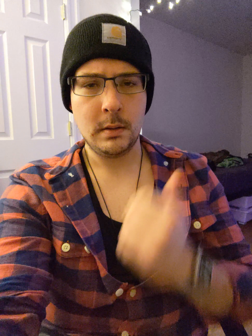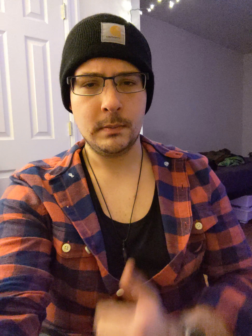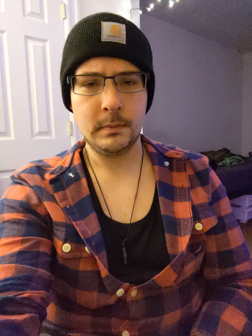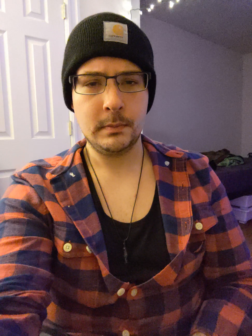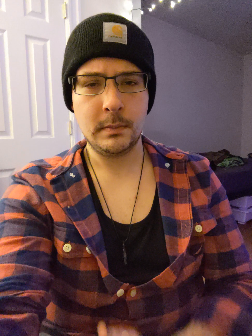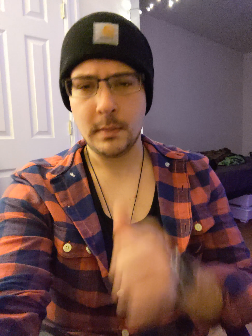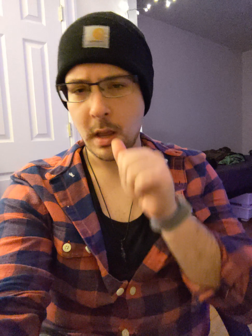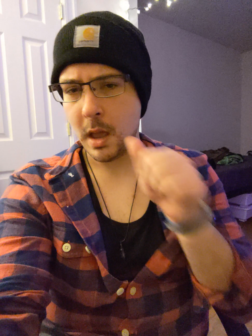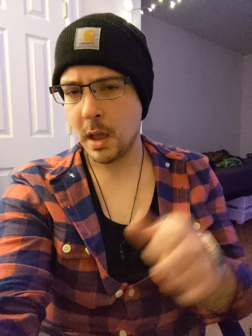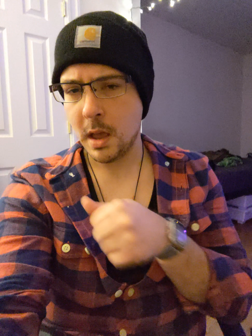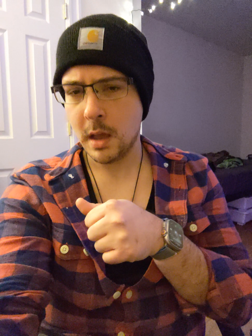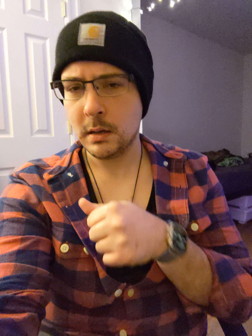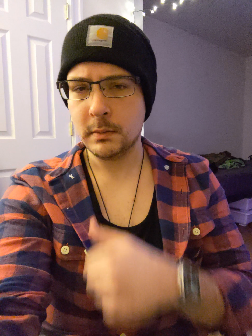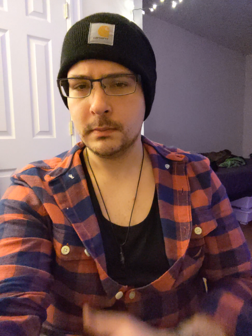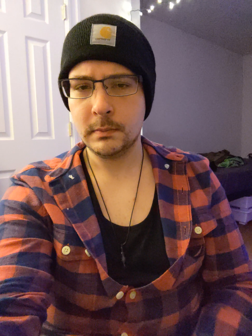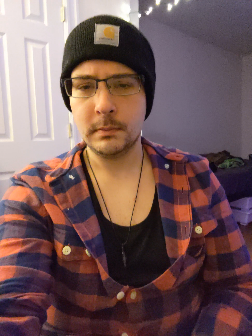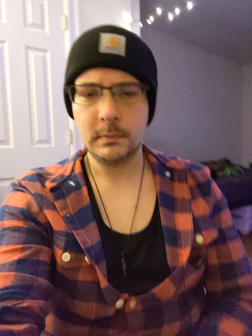hide